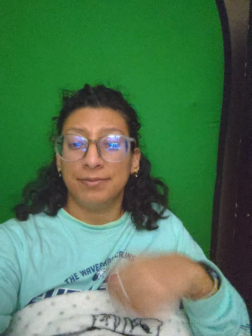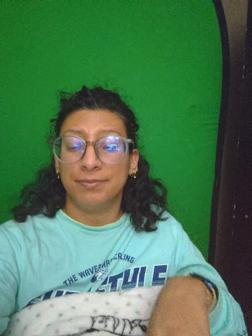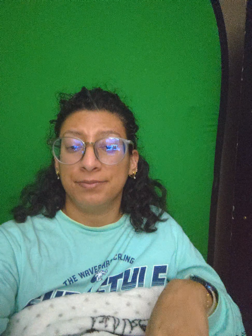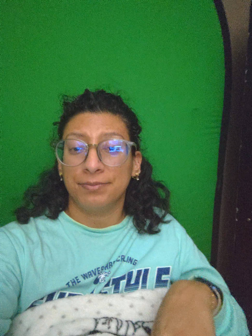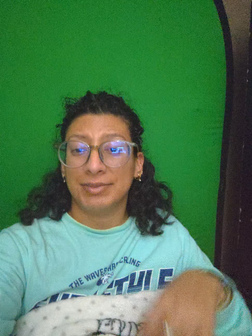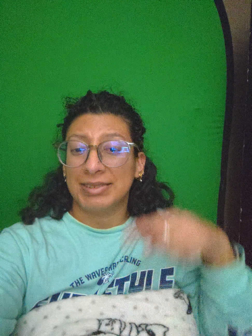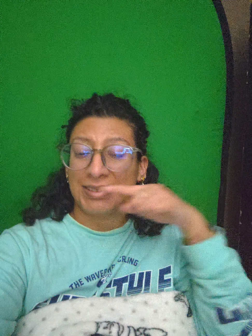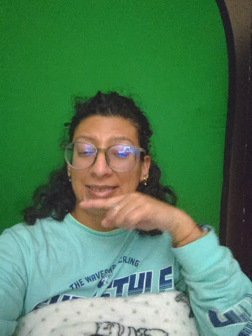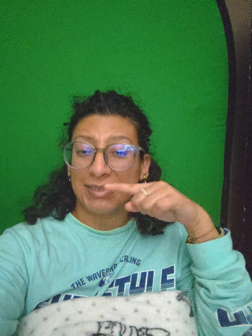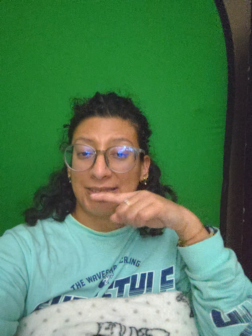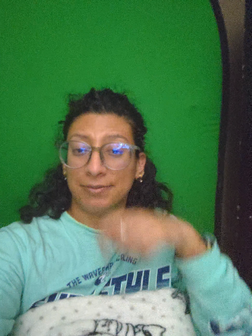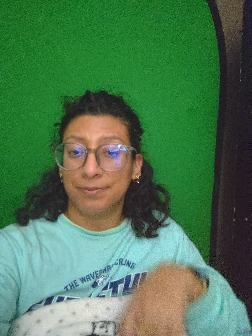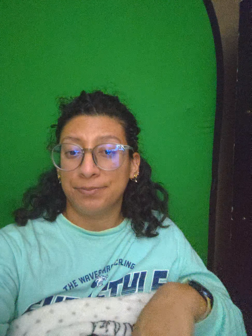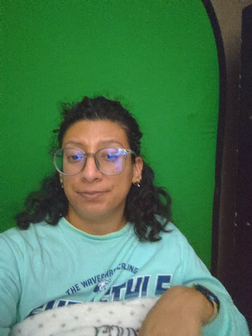toothbrush